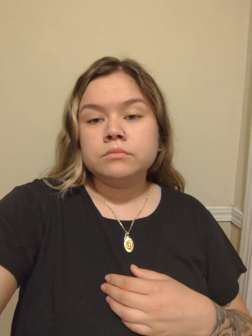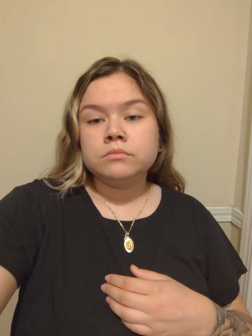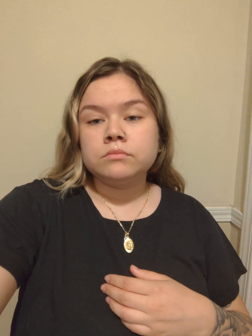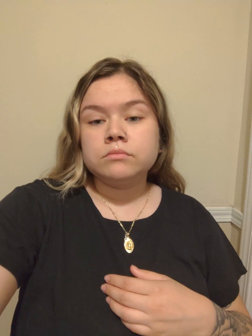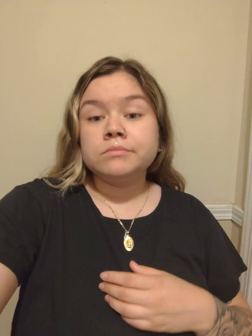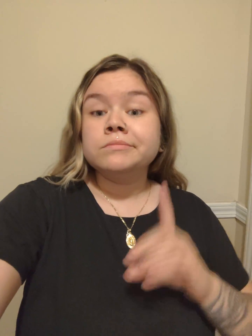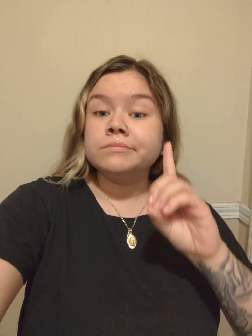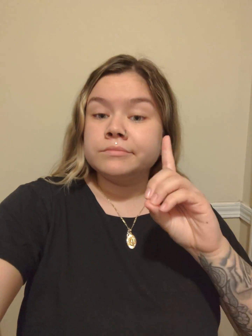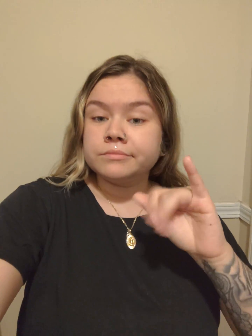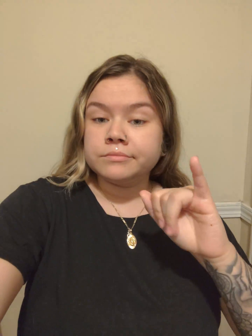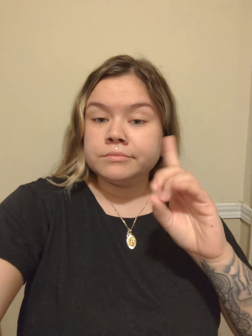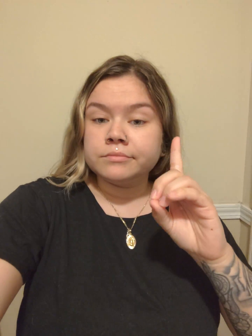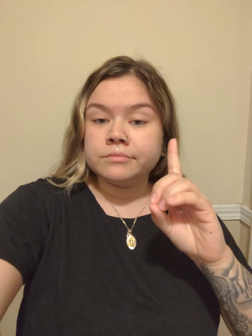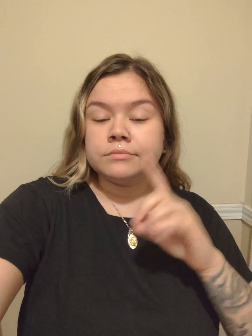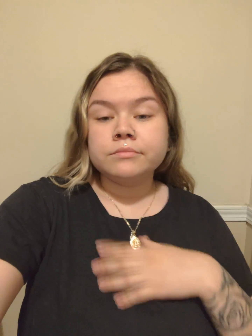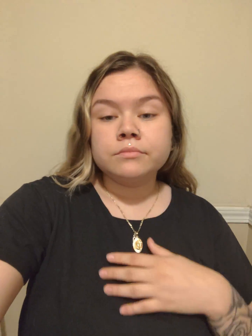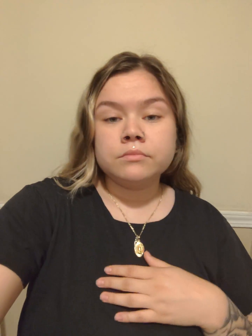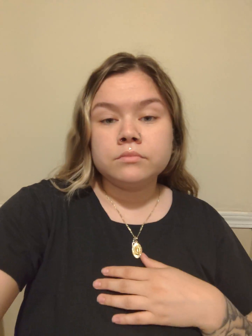did